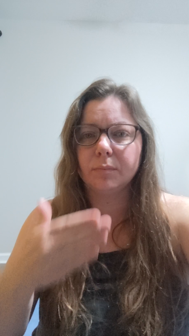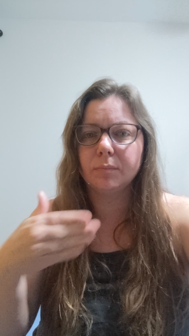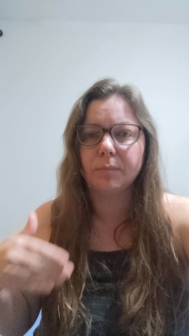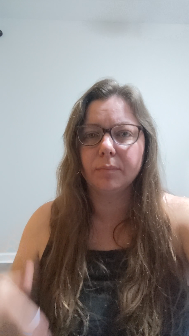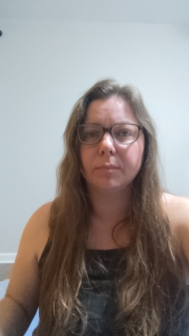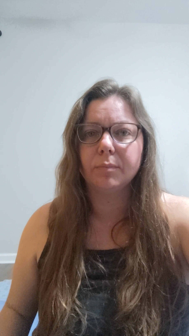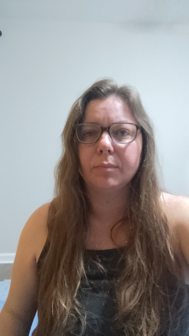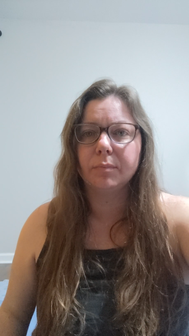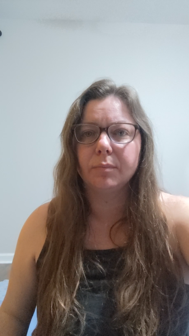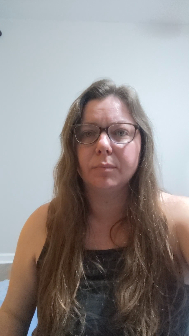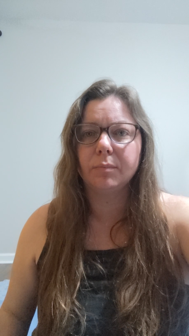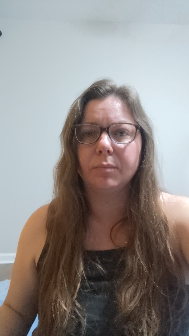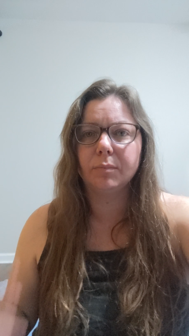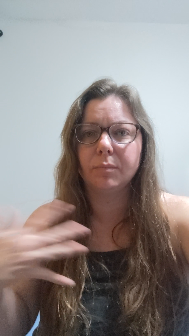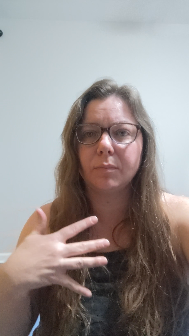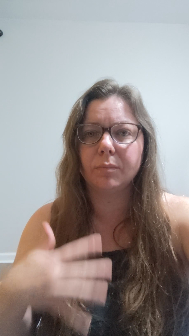scared